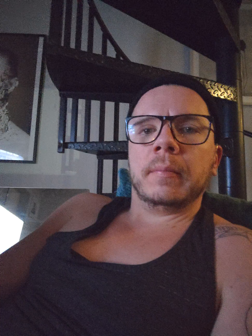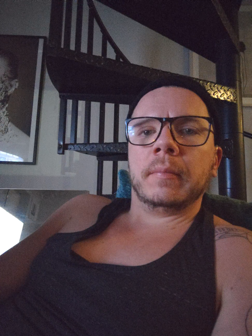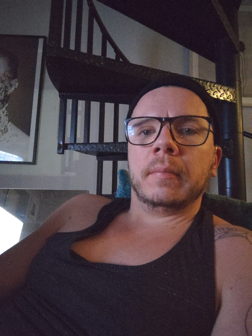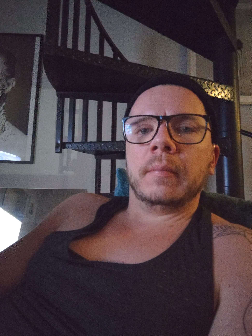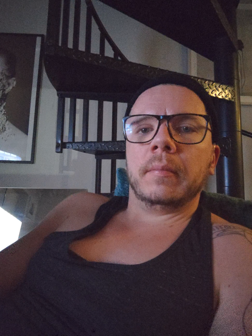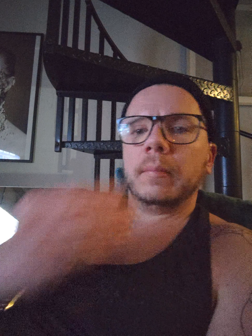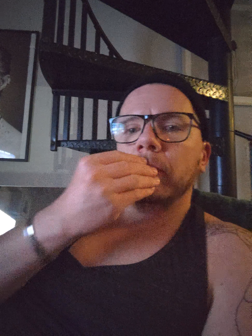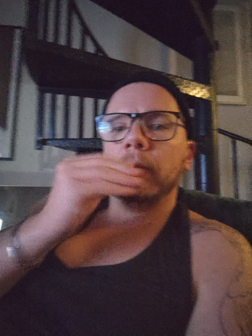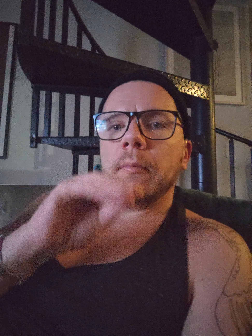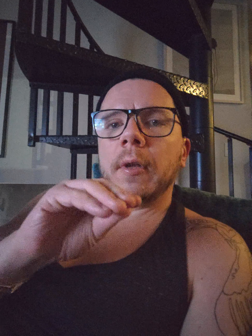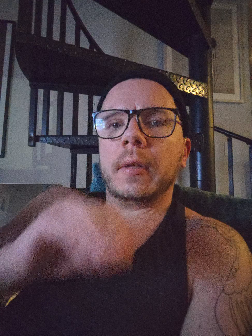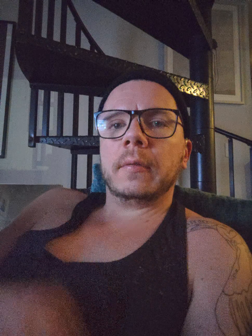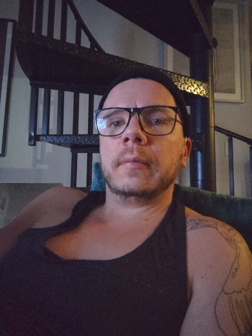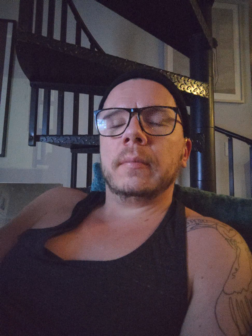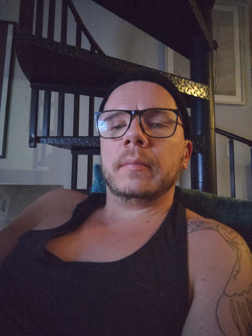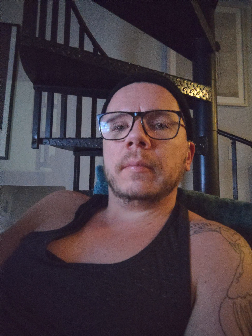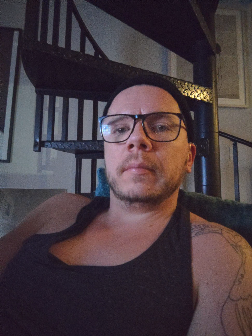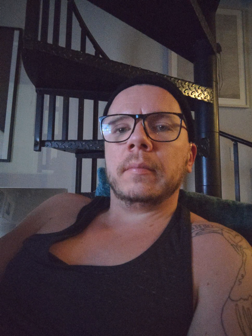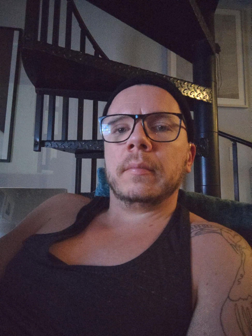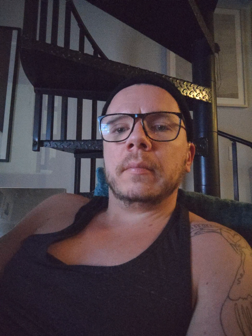kiss